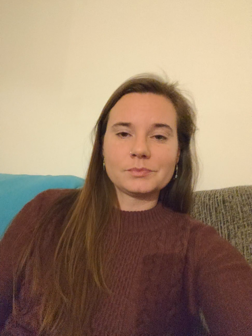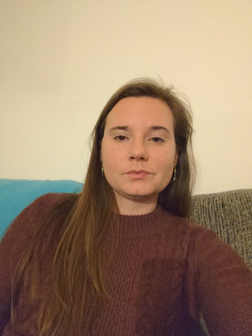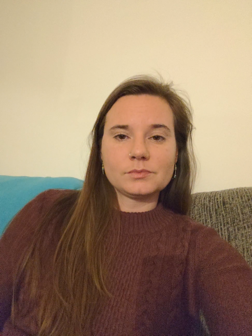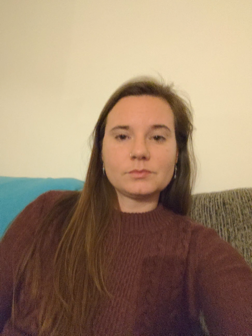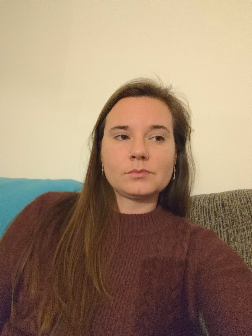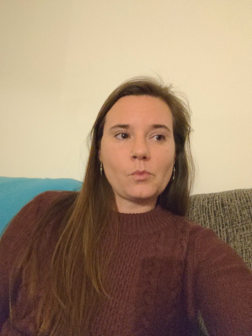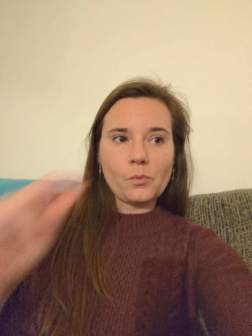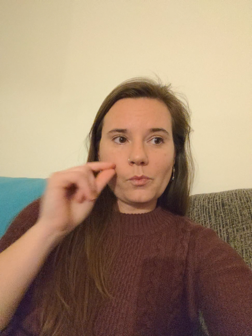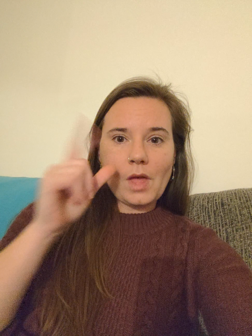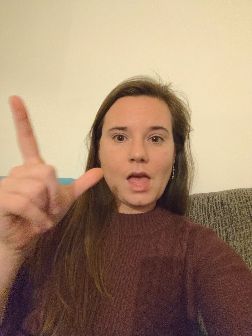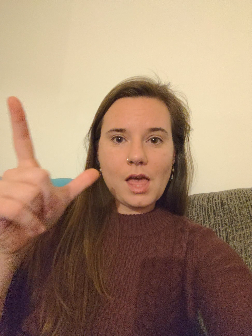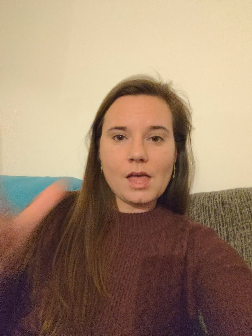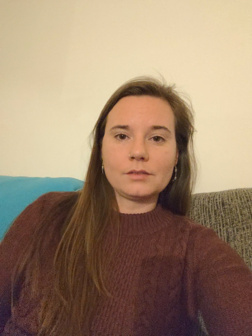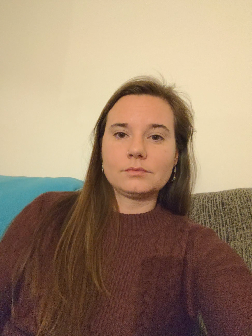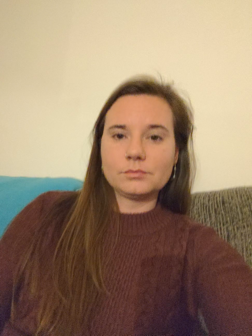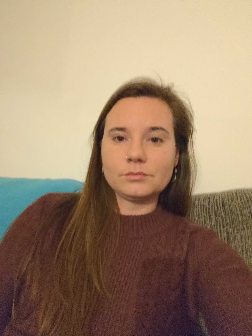wake